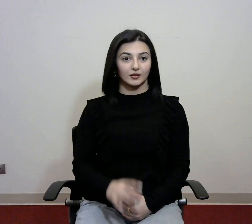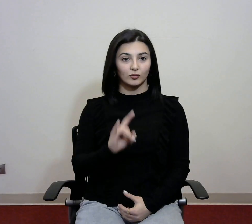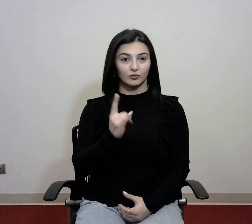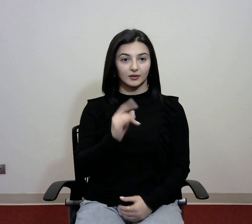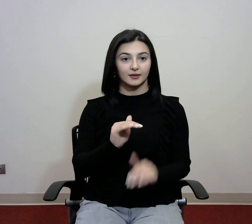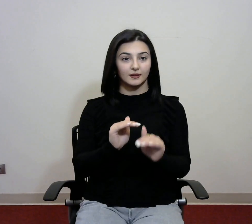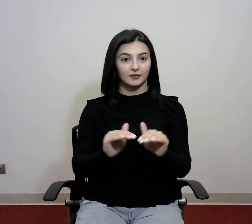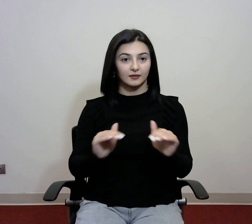uşaqlar